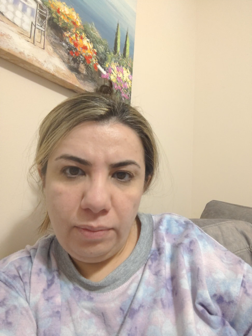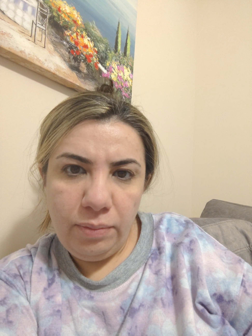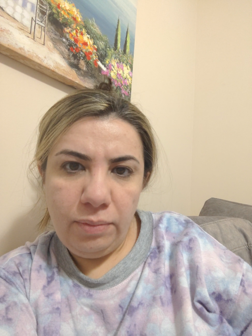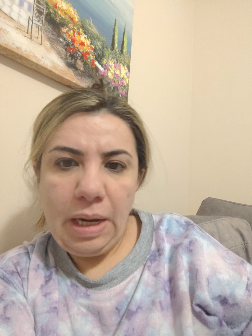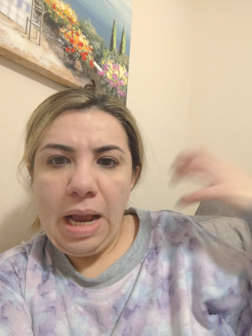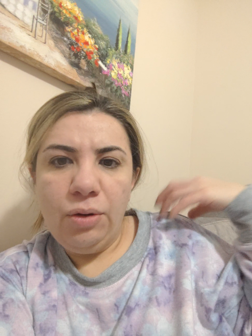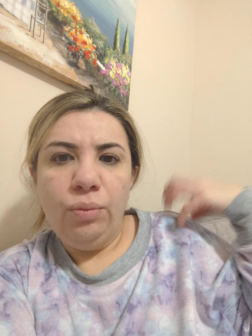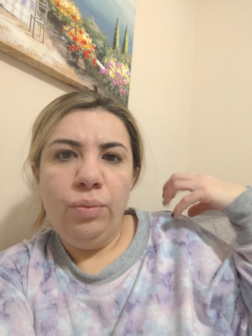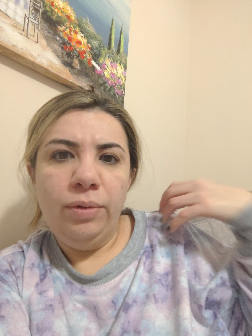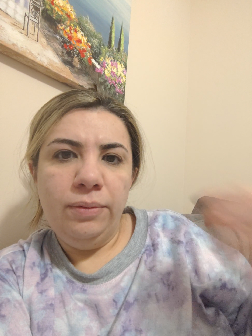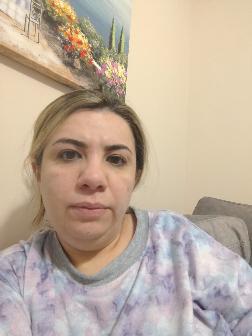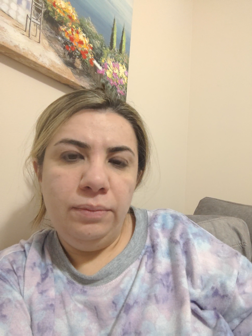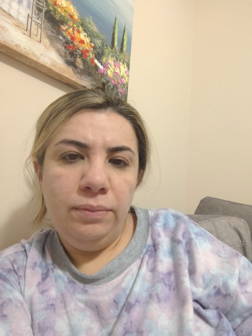outside